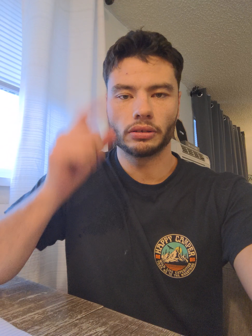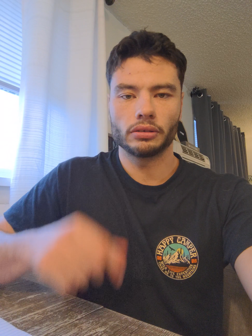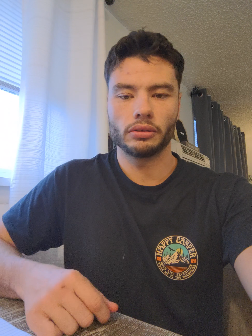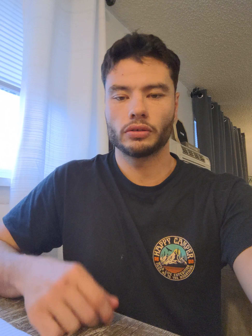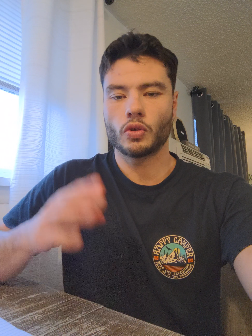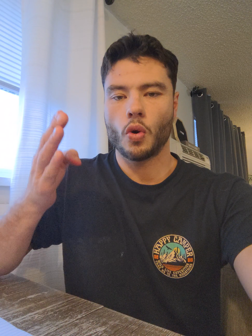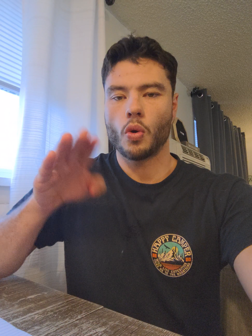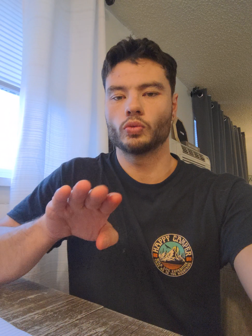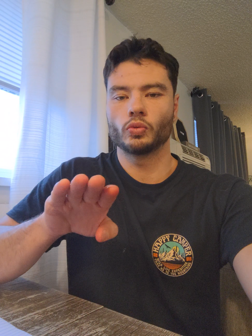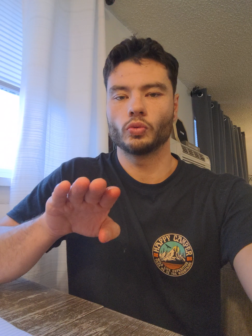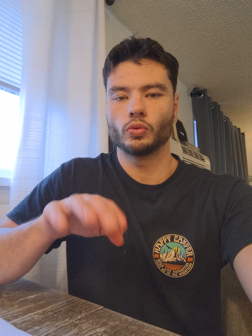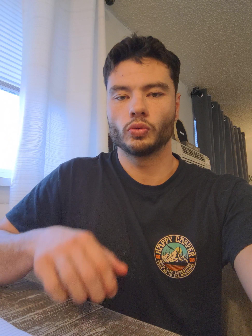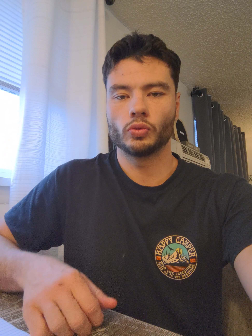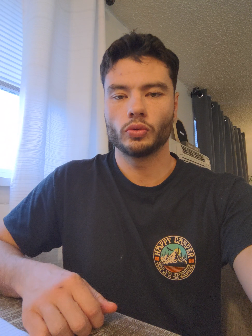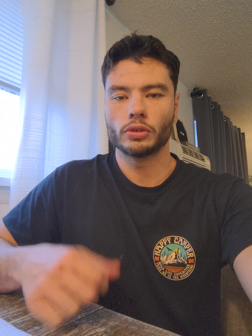close